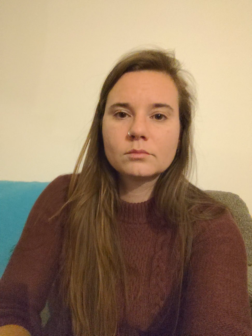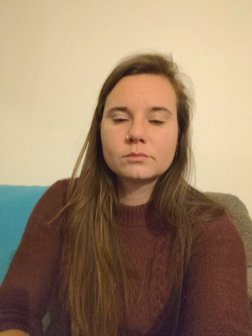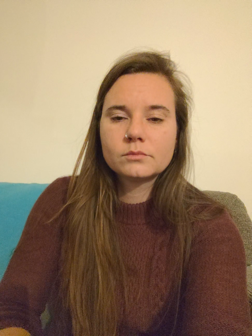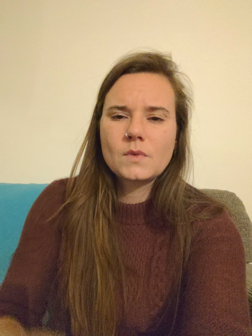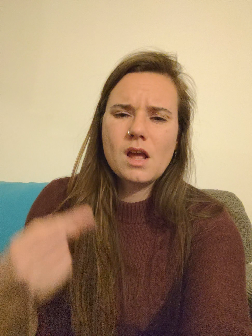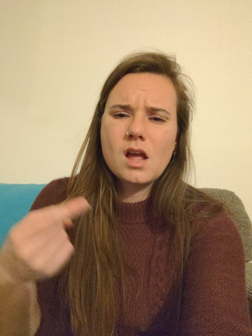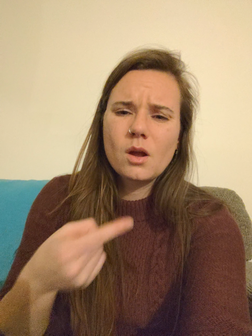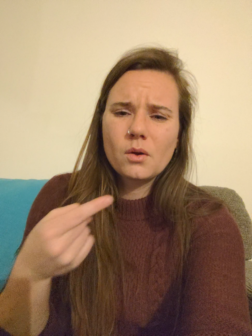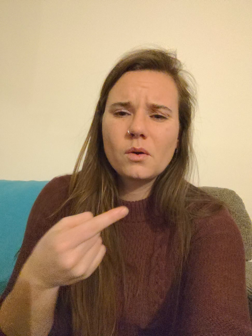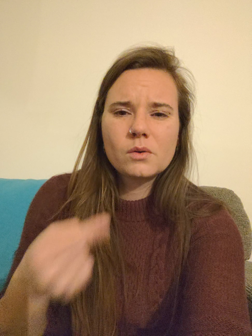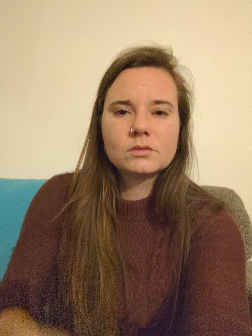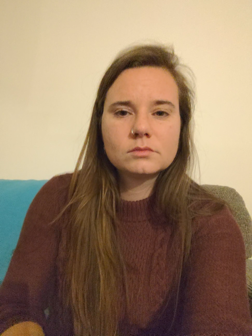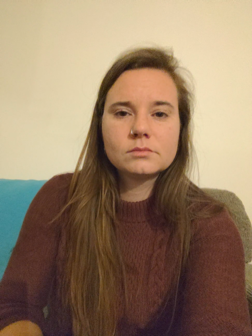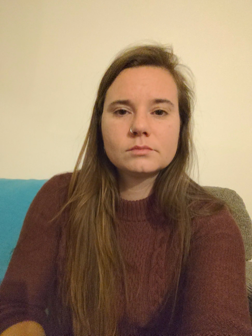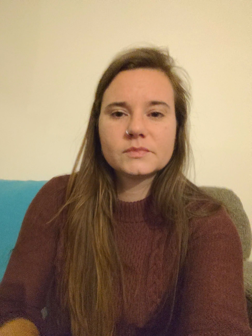owie